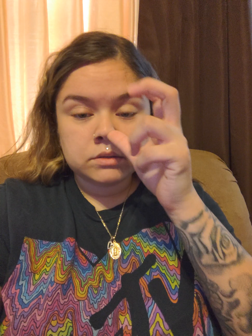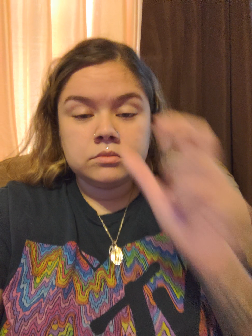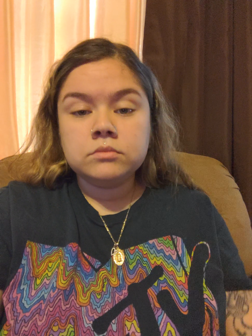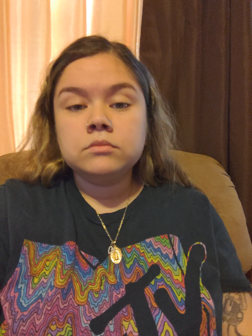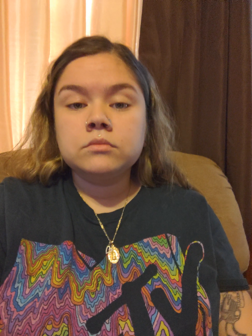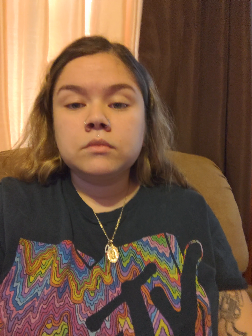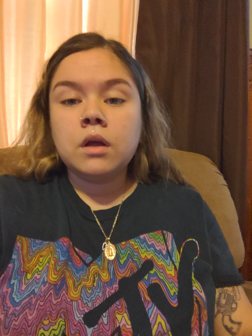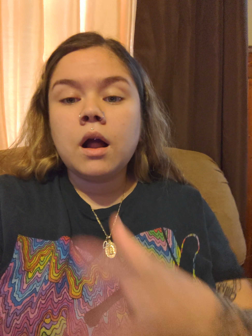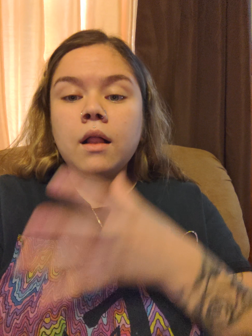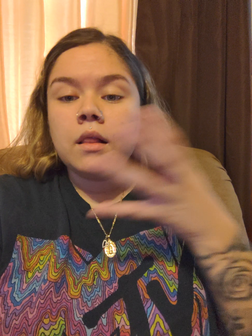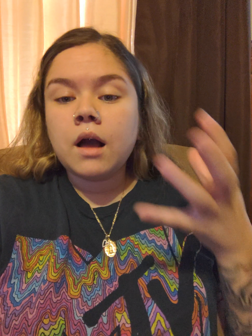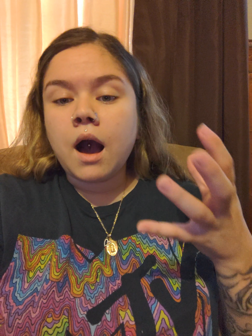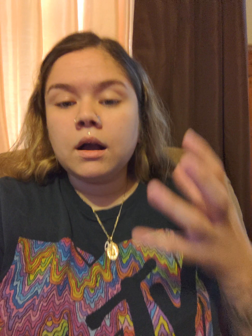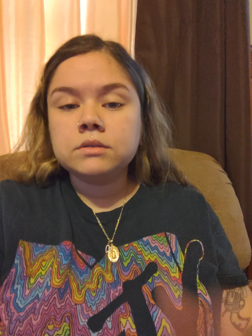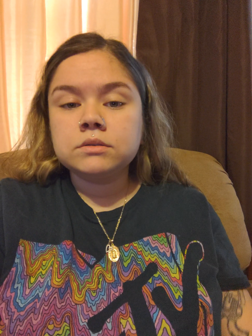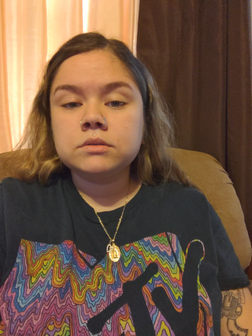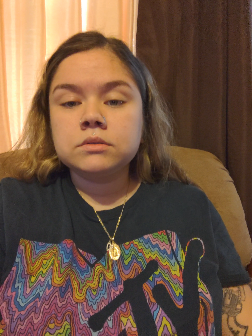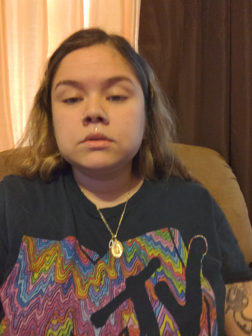a lot